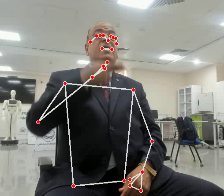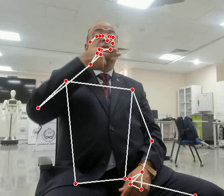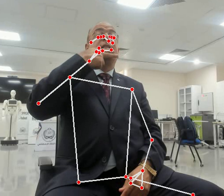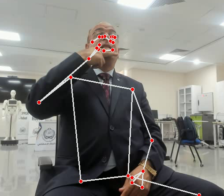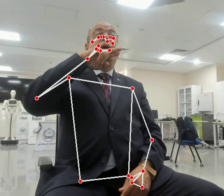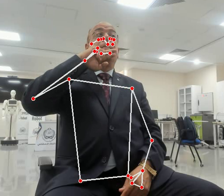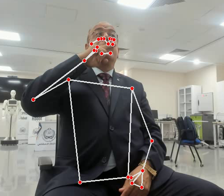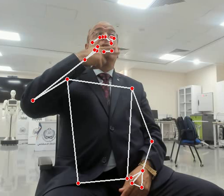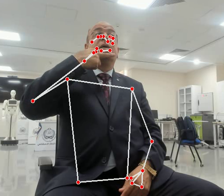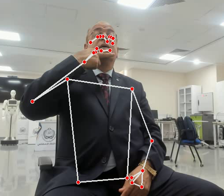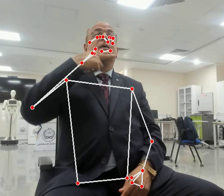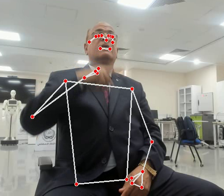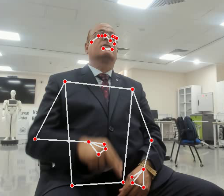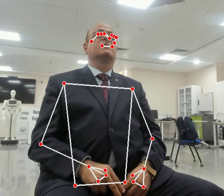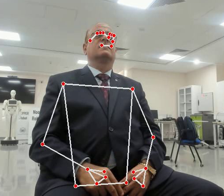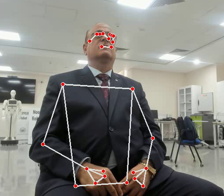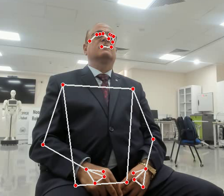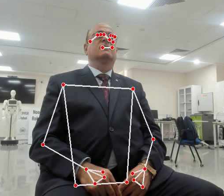kdab